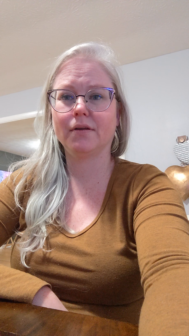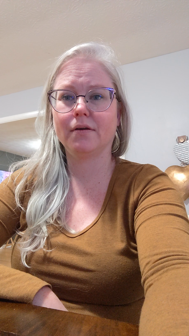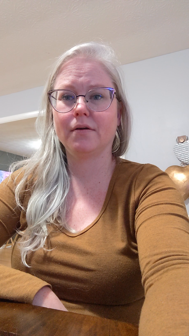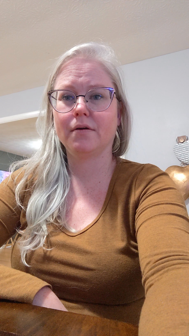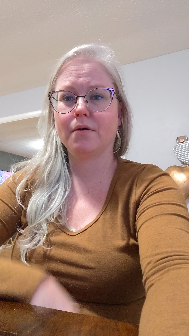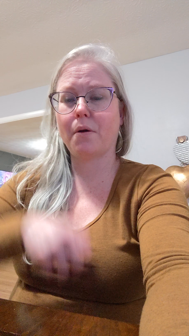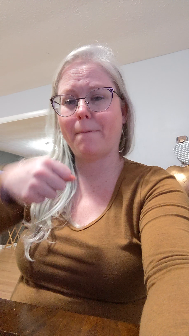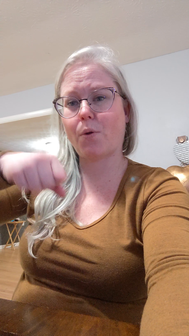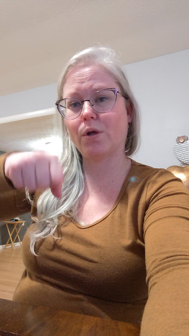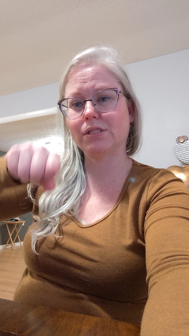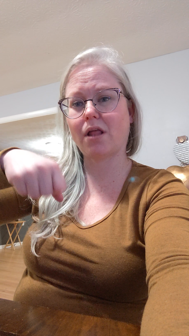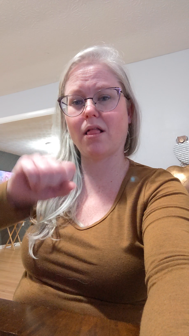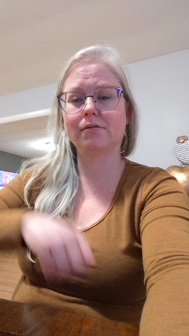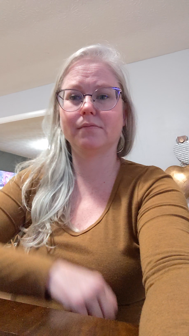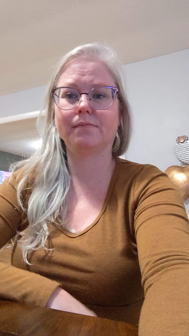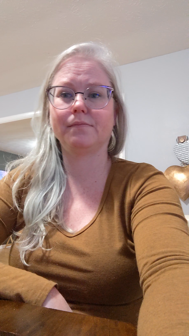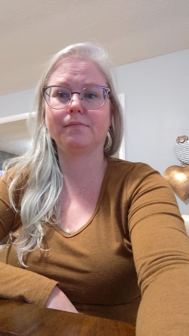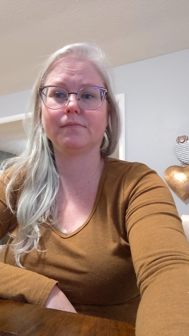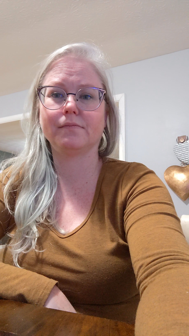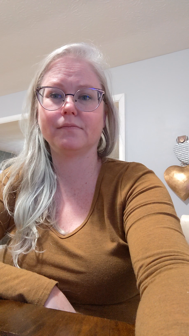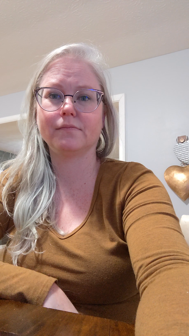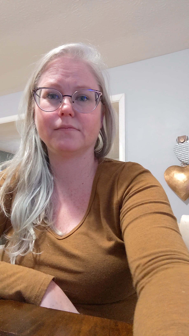motorcycle